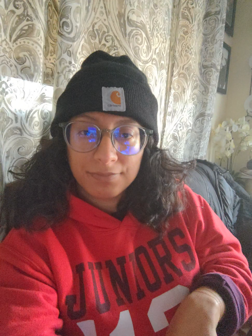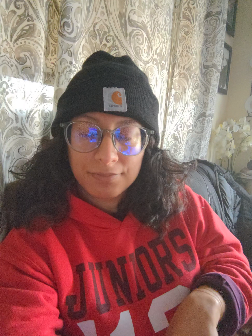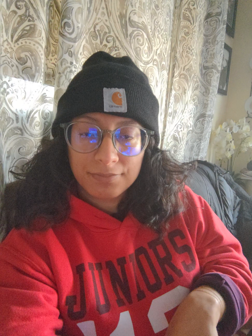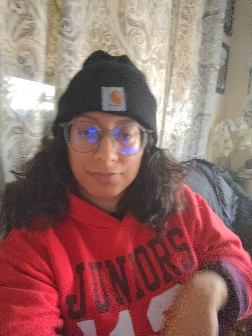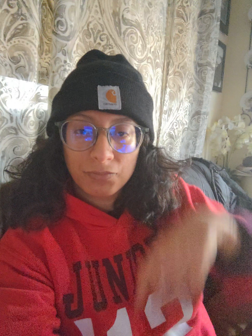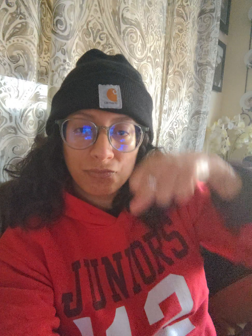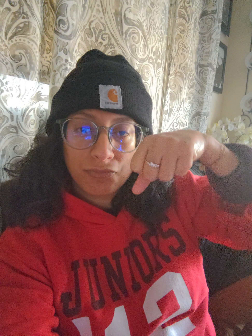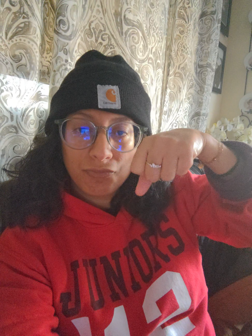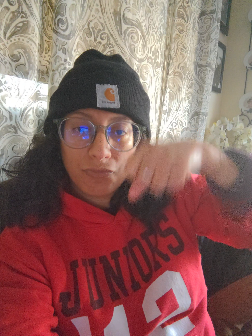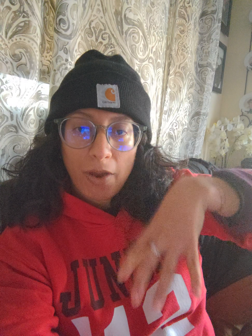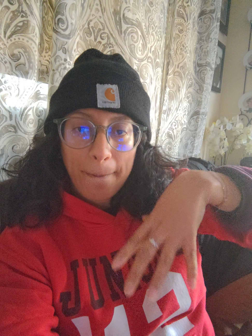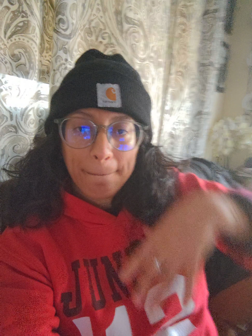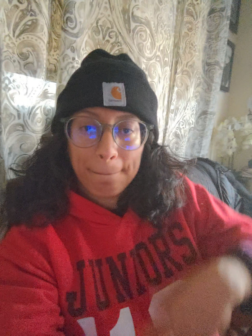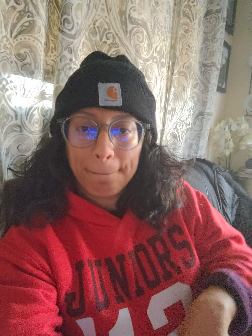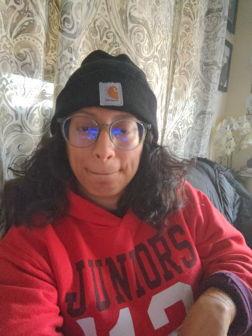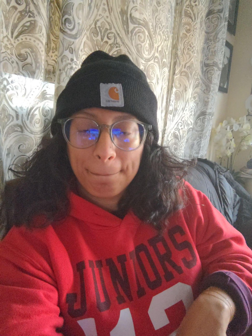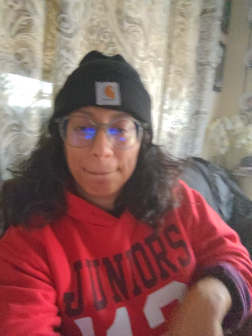drop